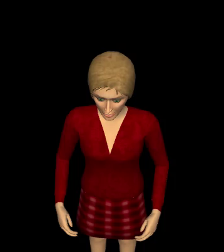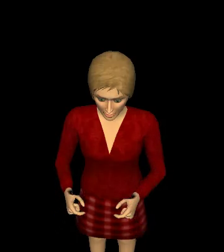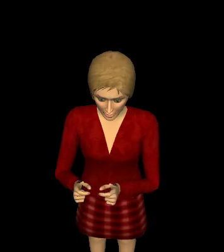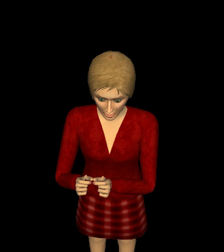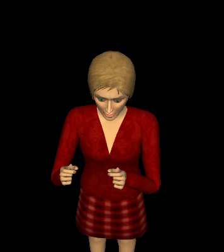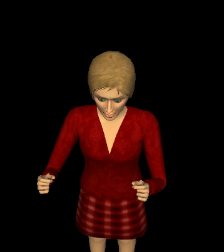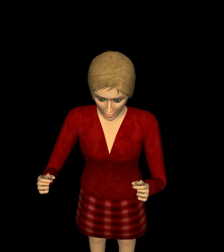شركة